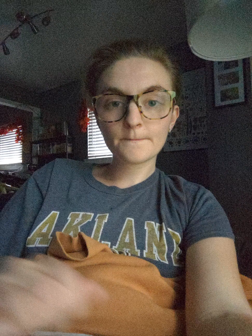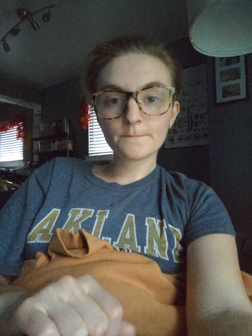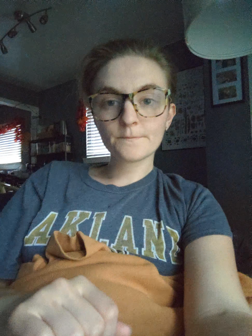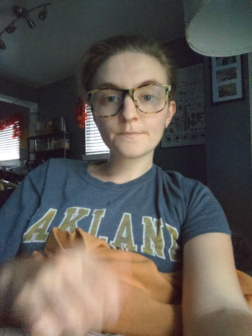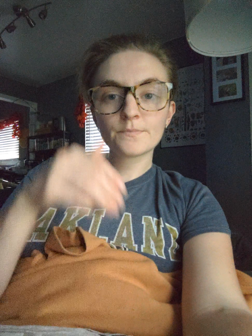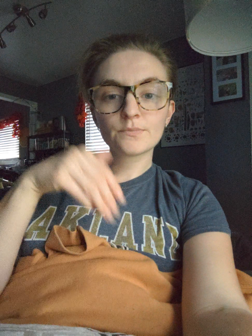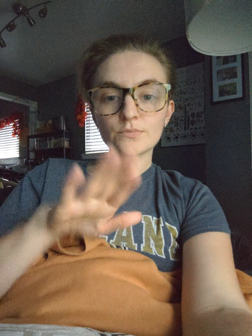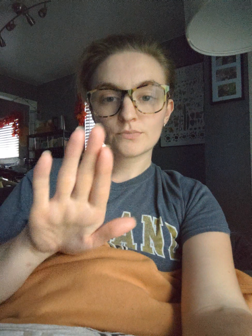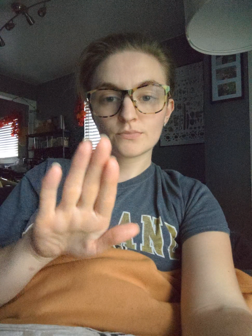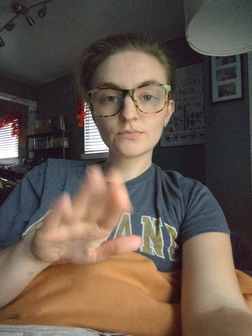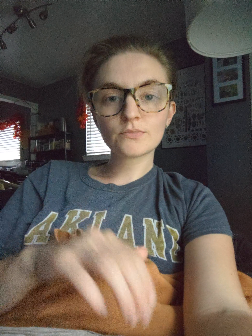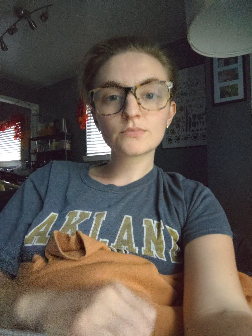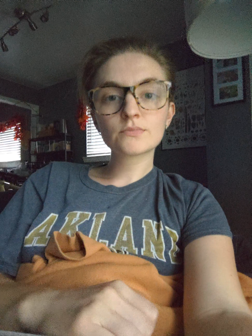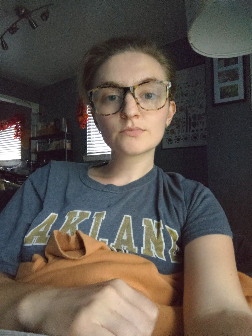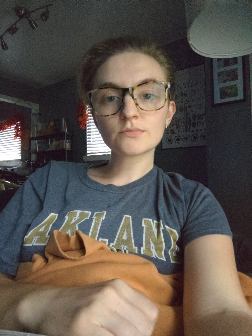enter